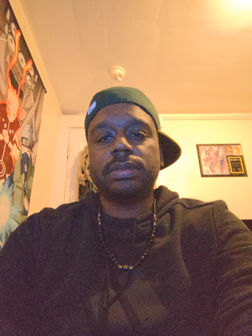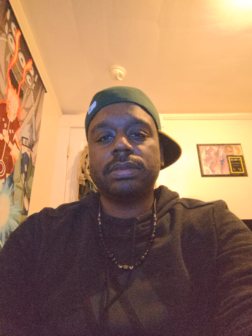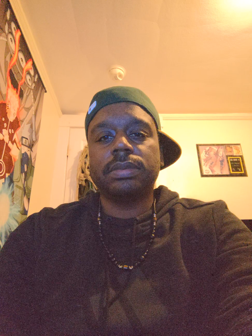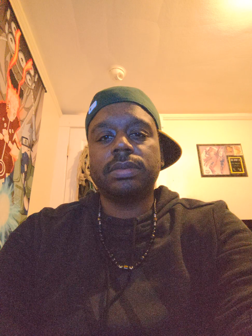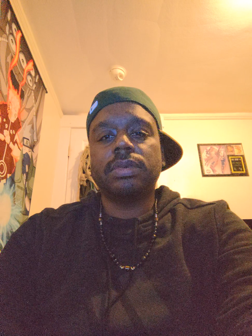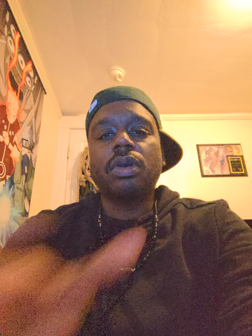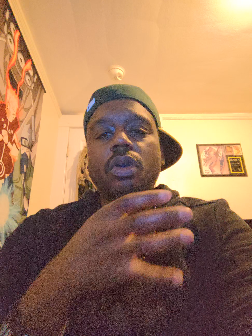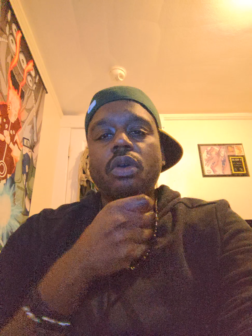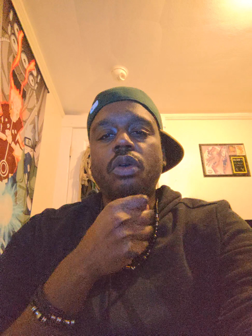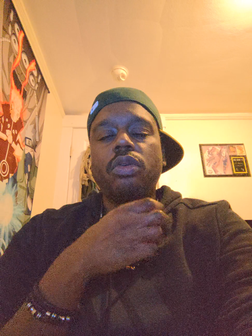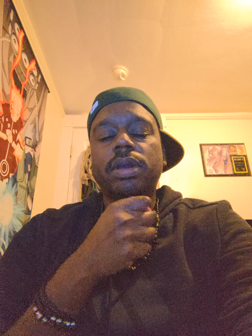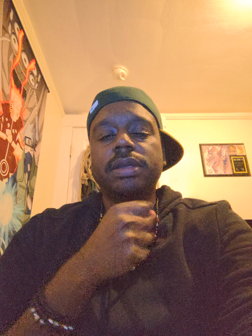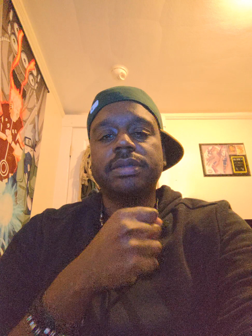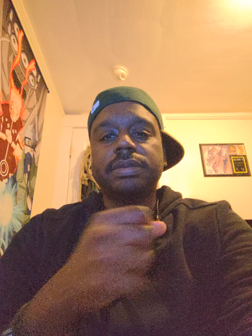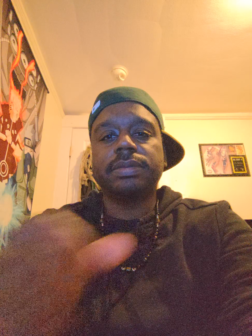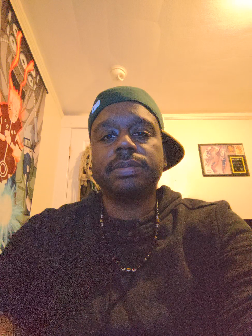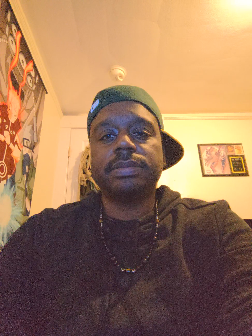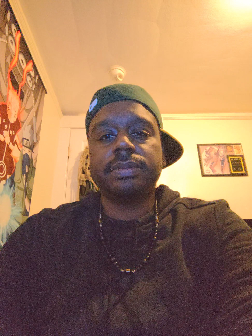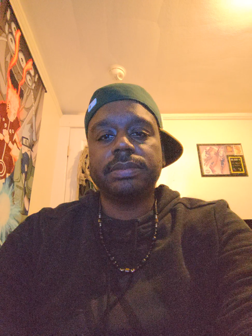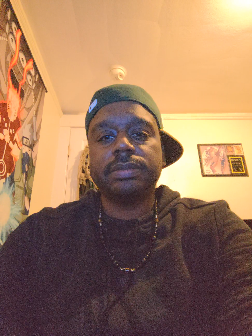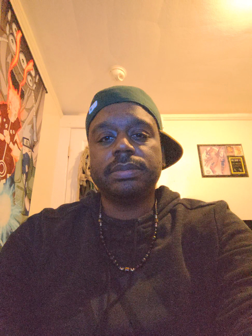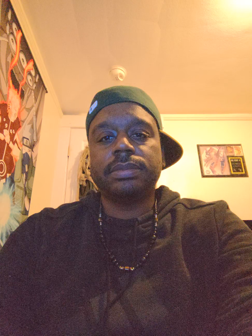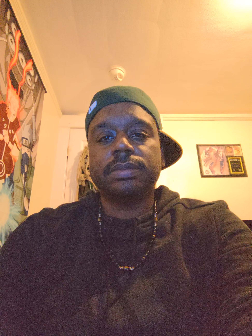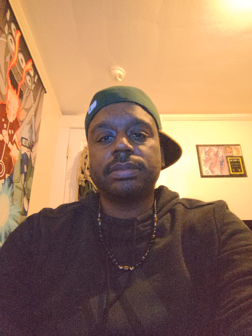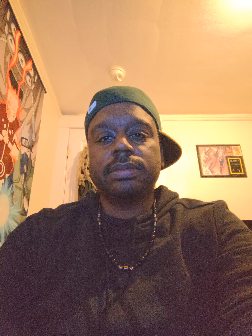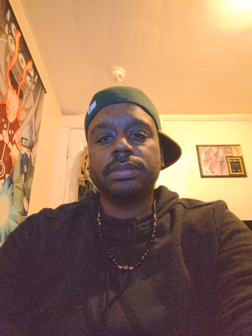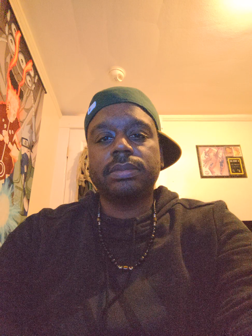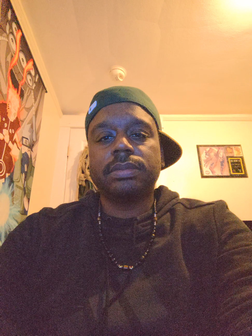orange